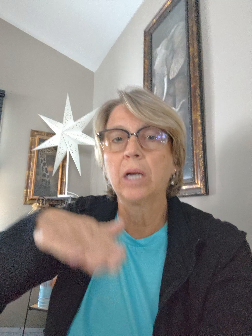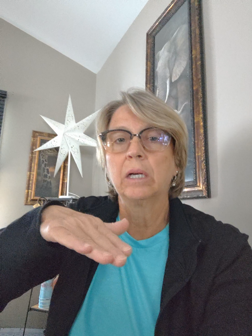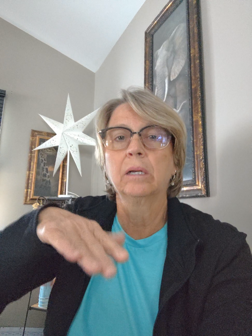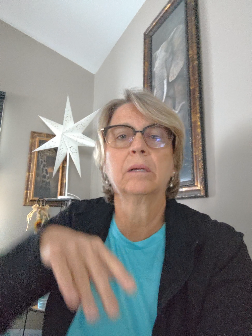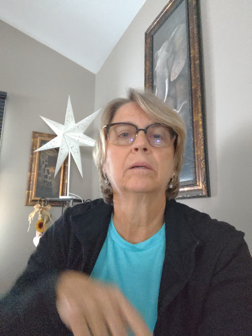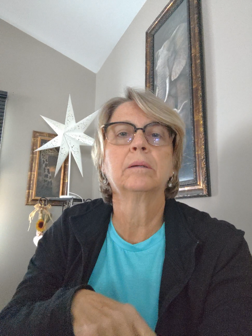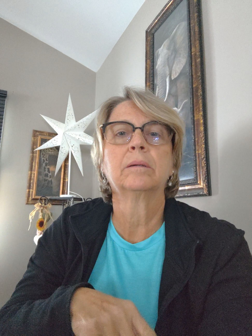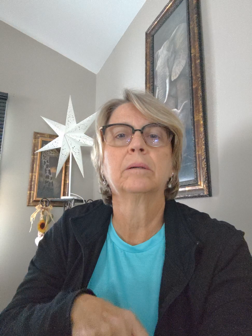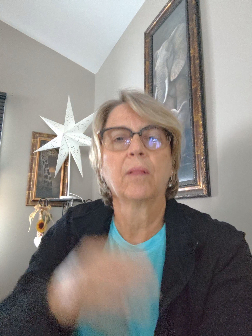on